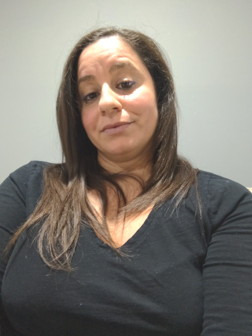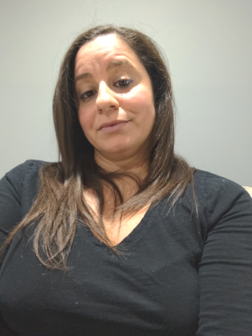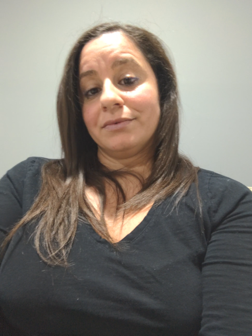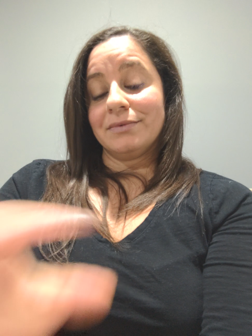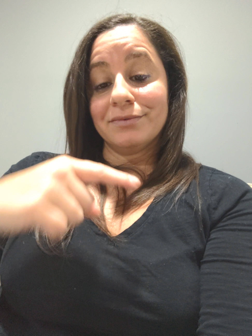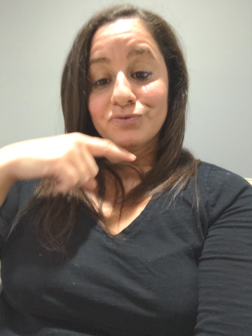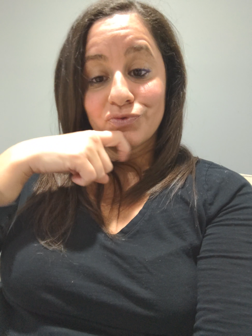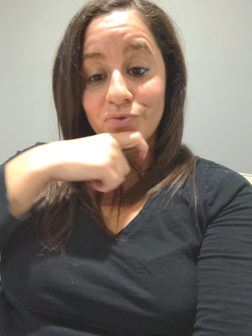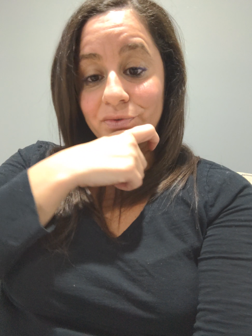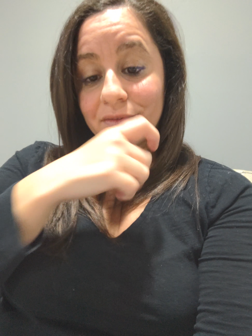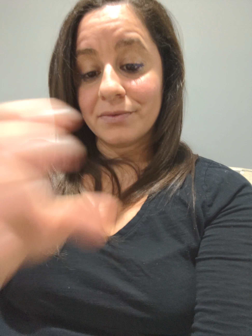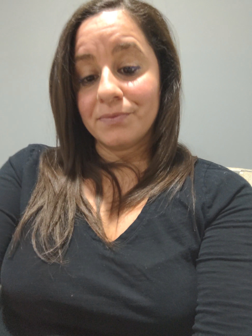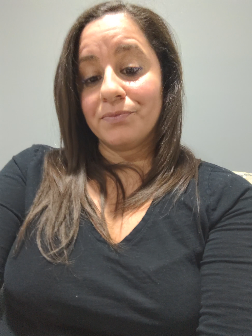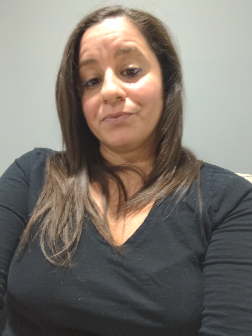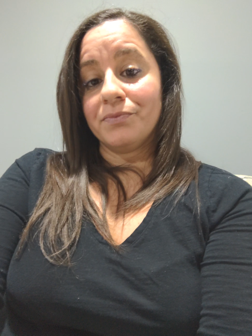cereal